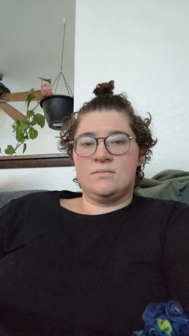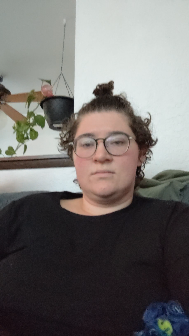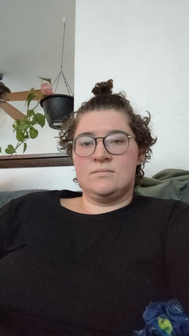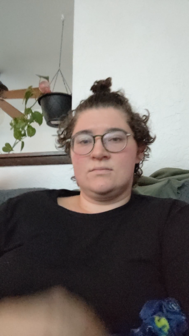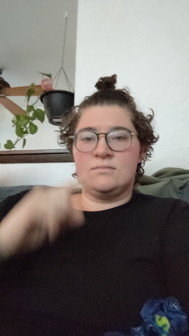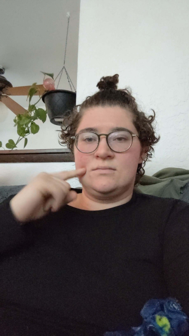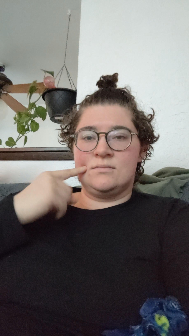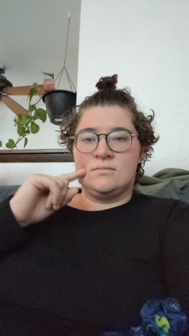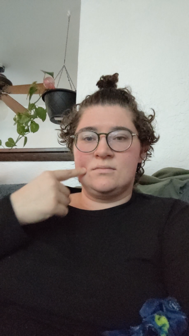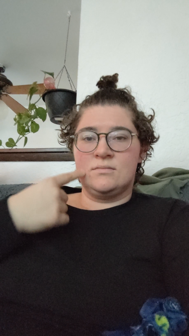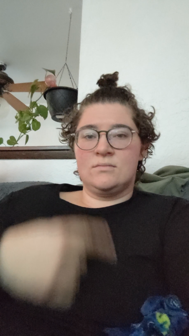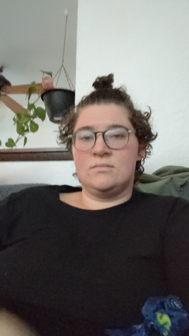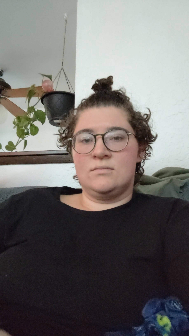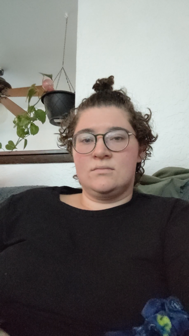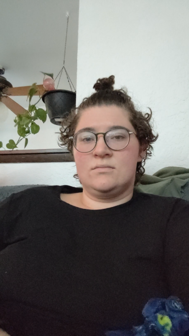candy